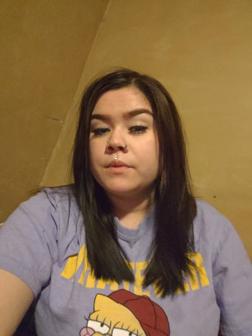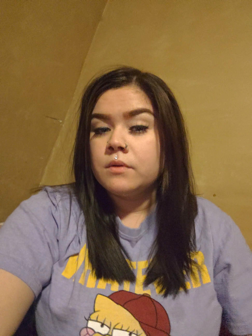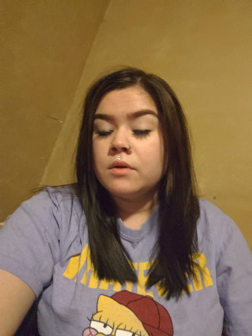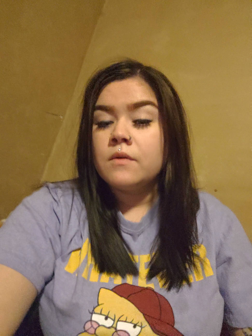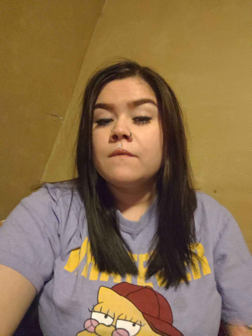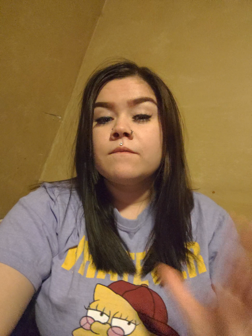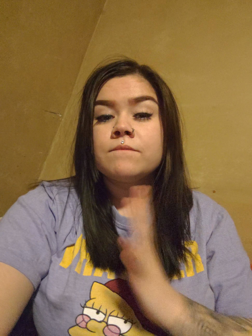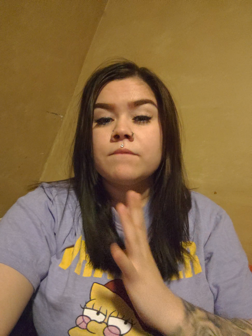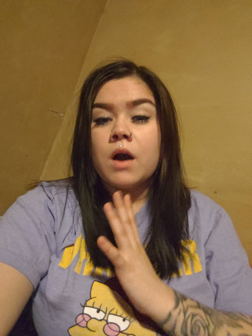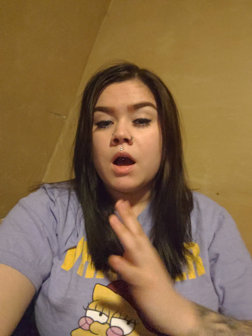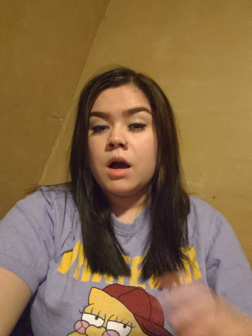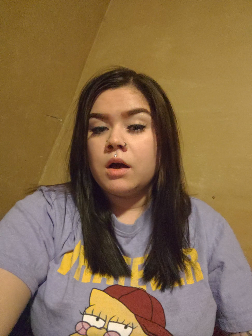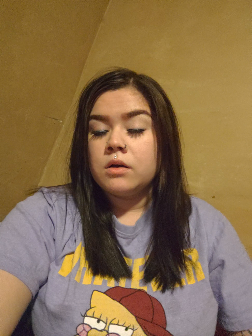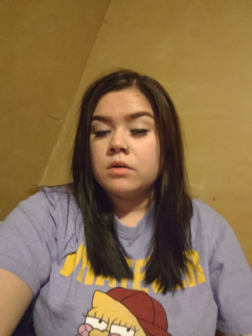fine